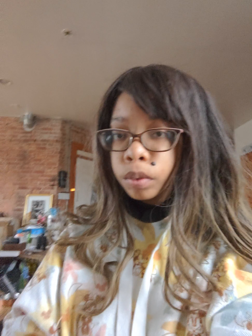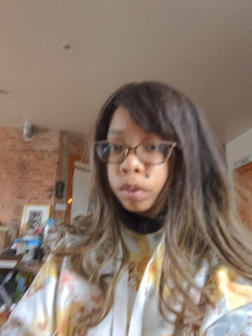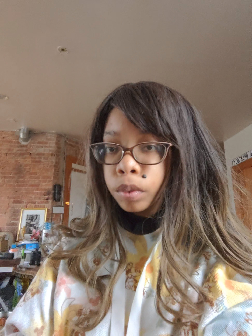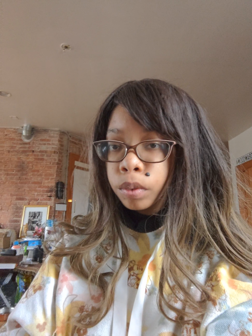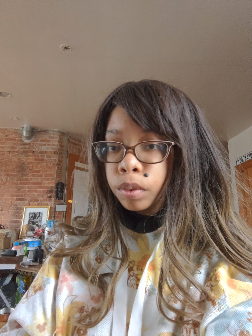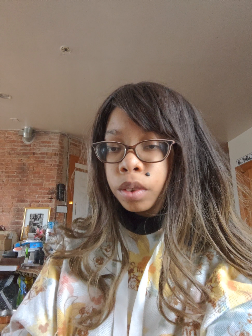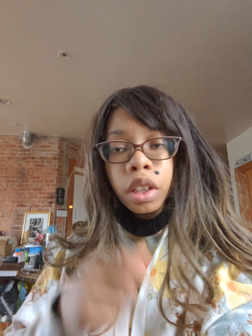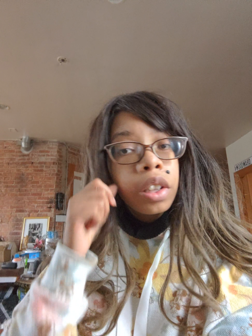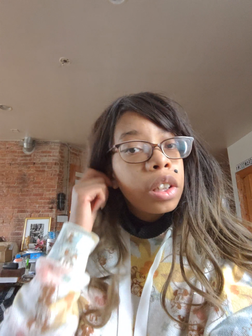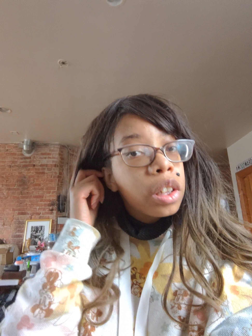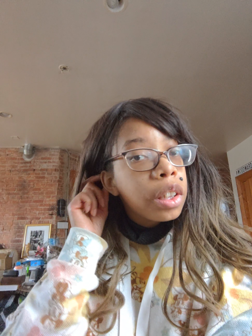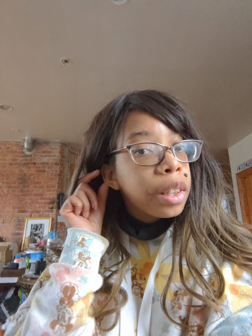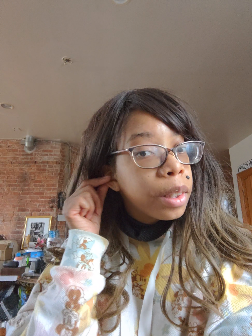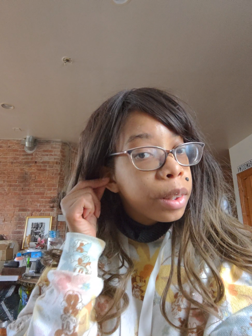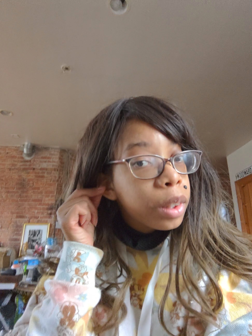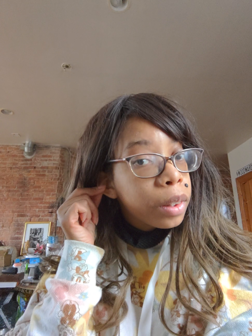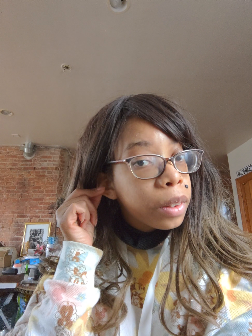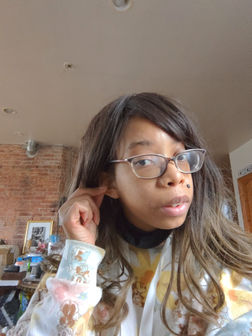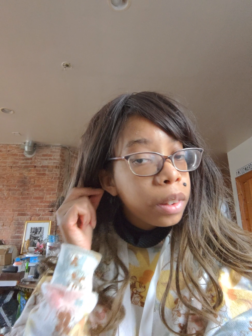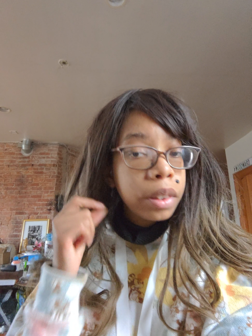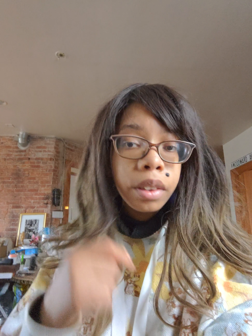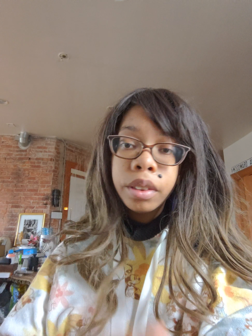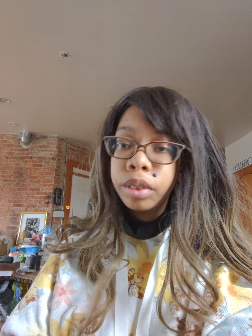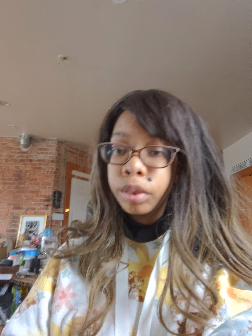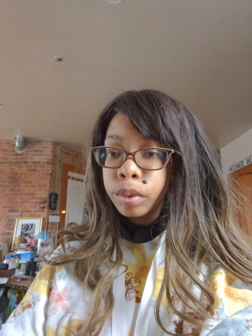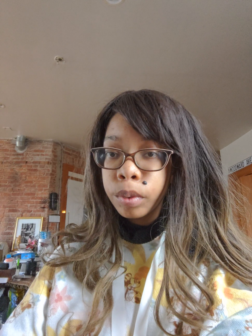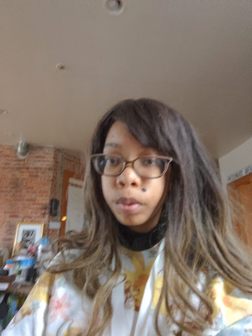ear